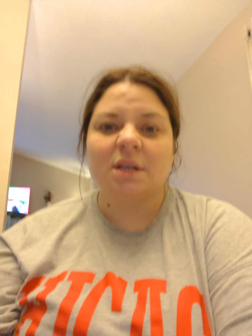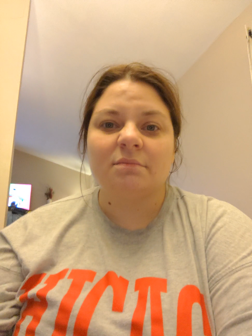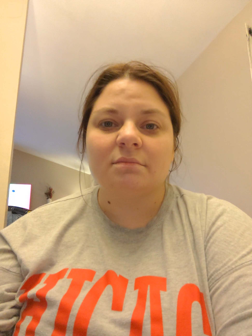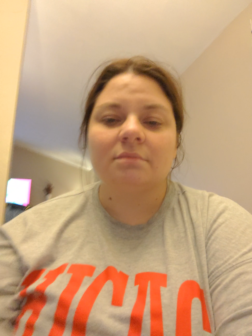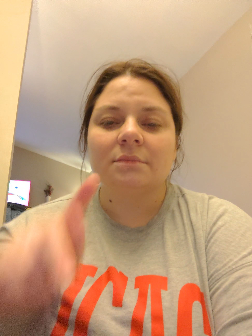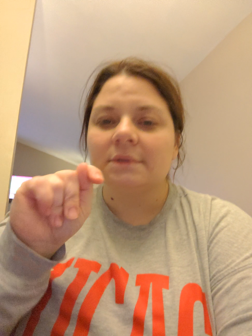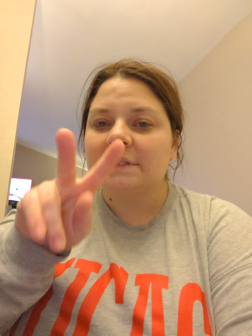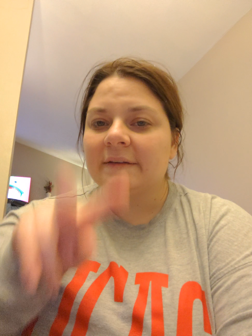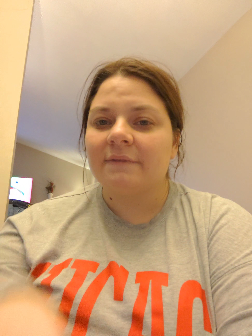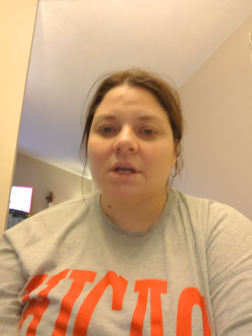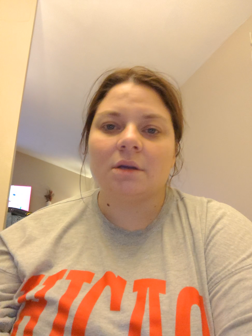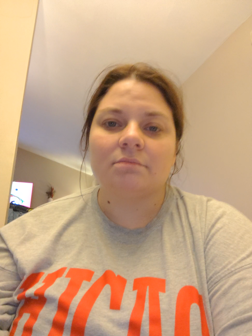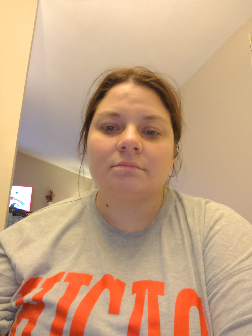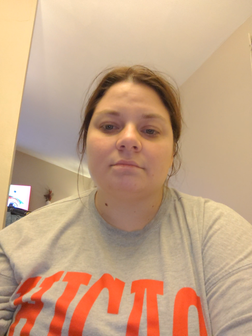TV